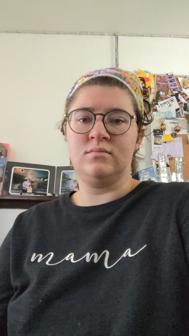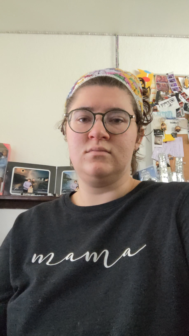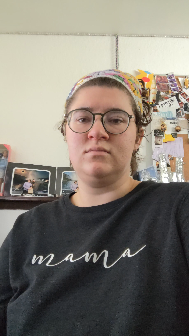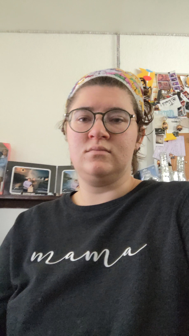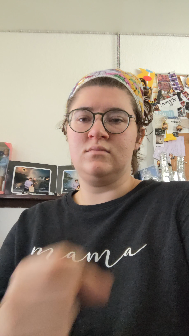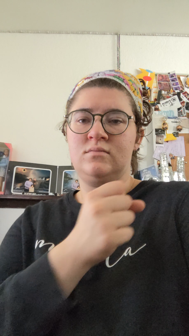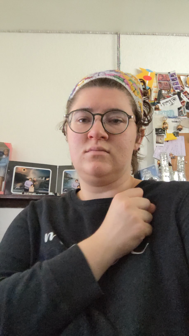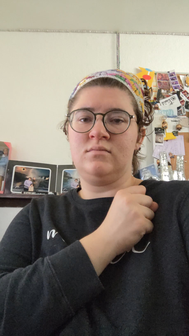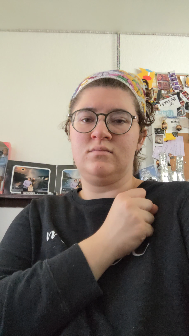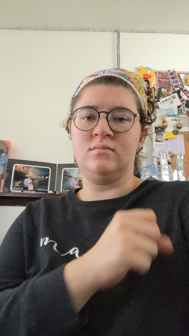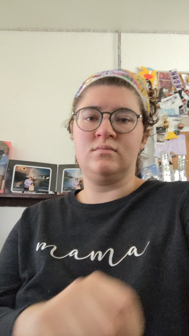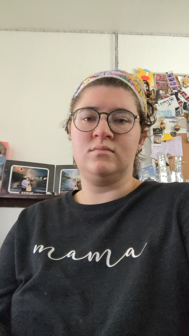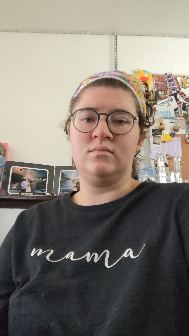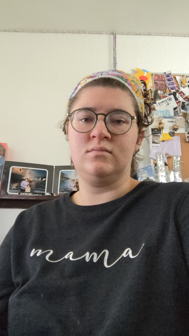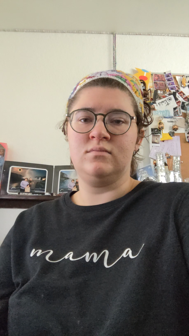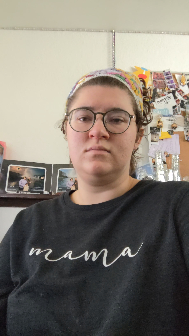love